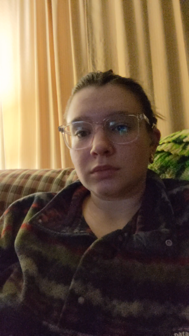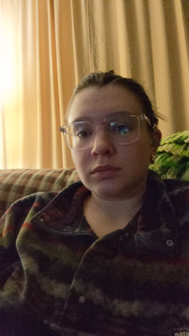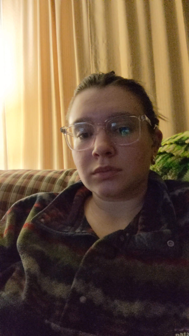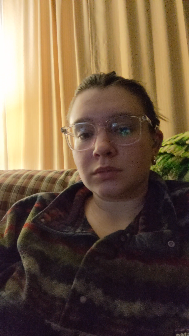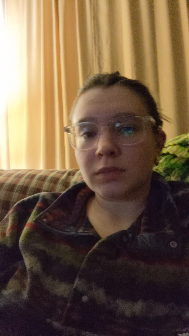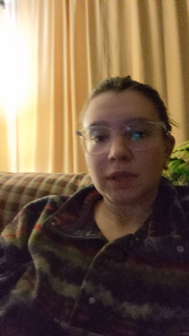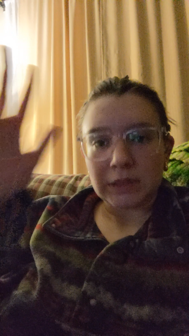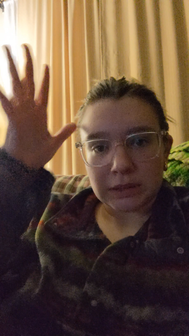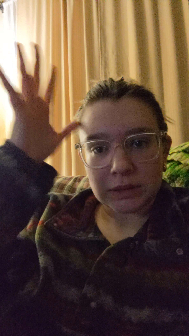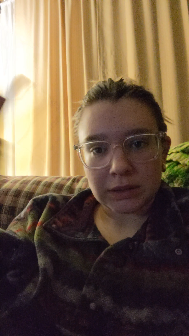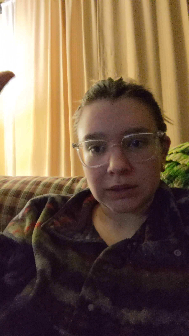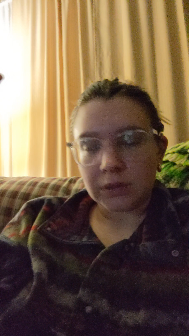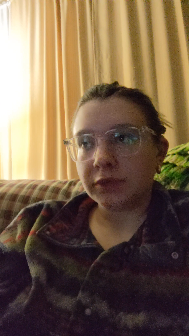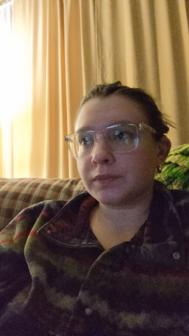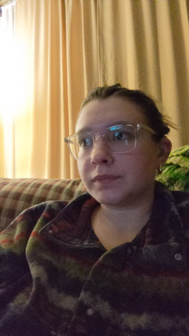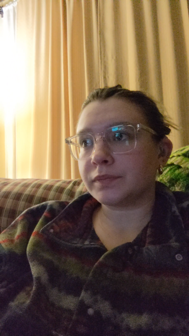deer